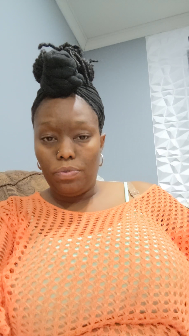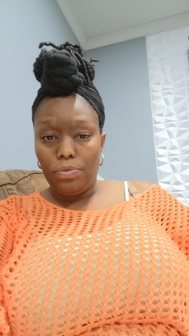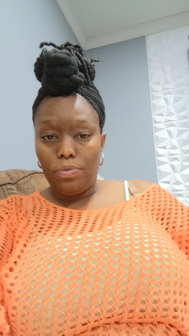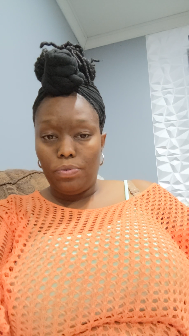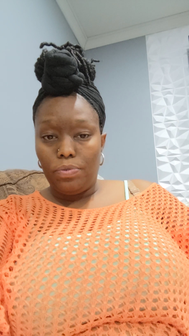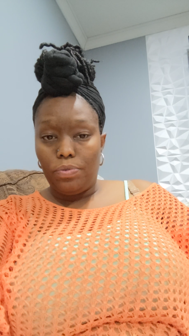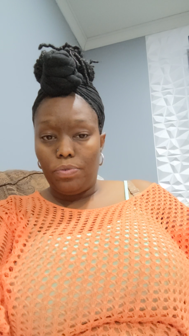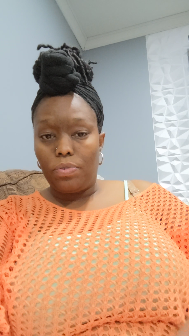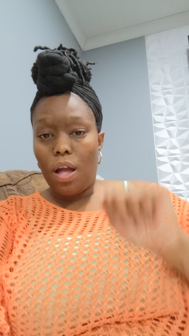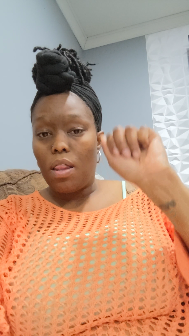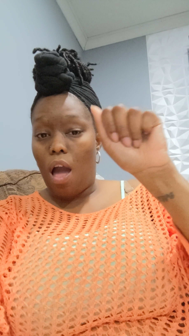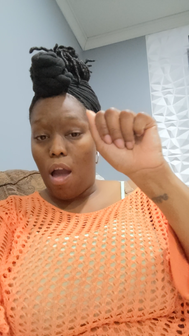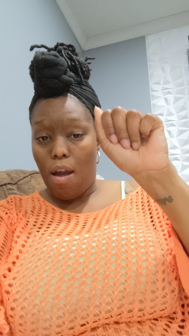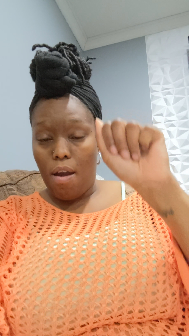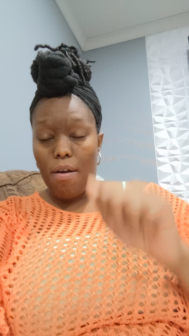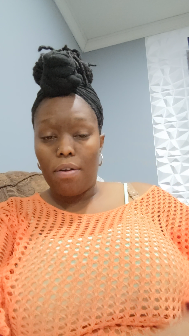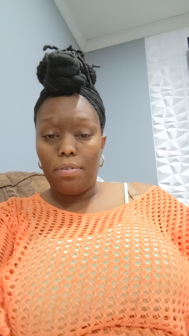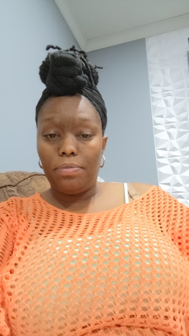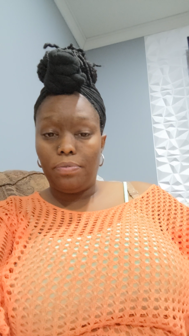knock